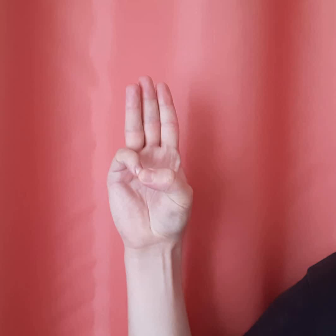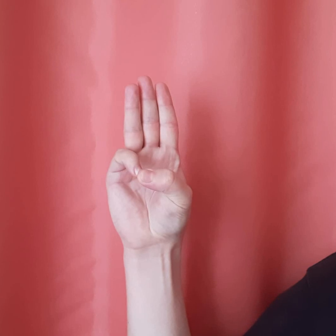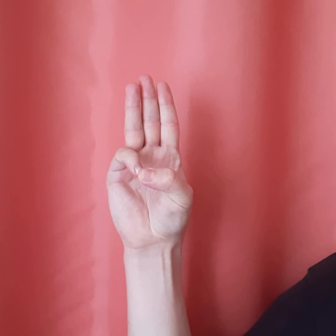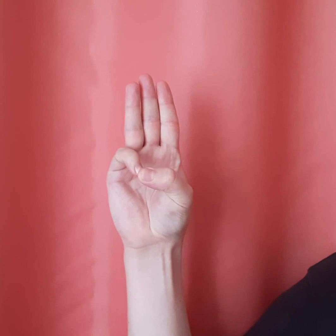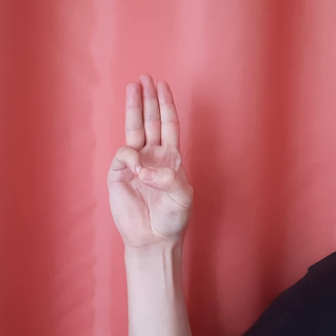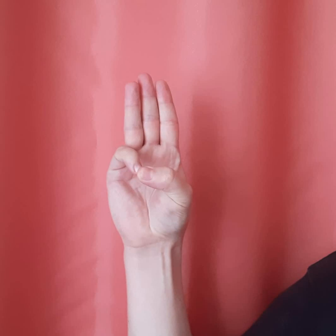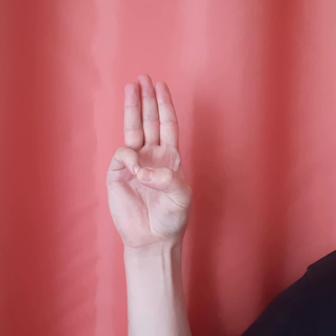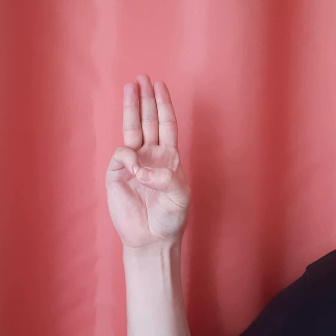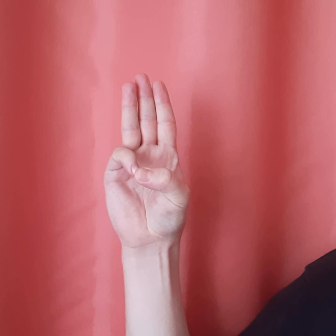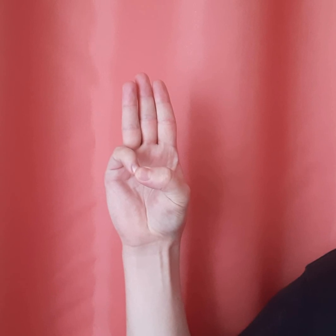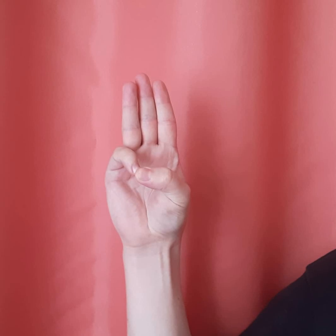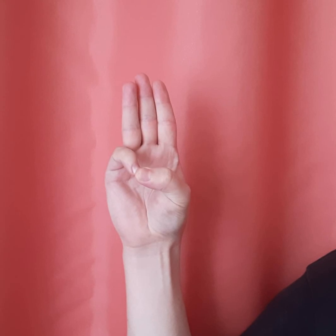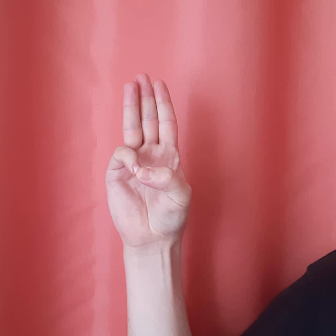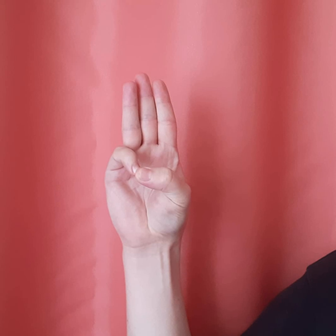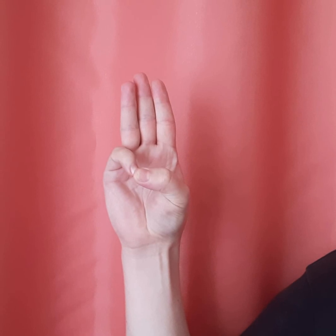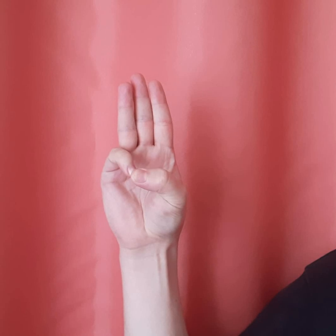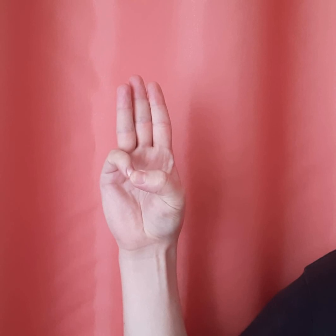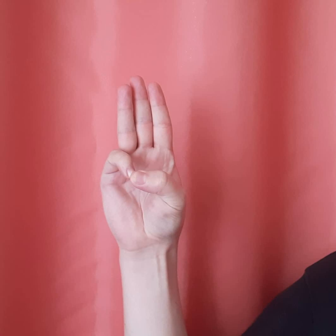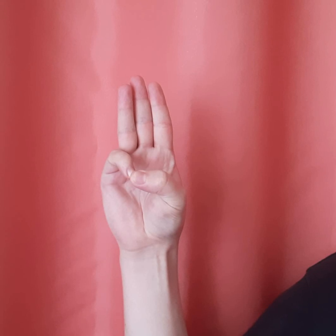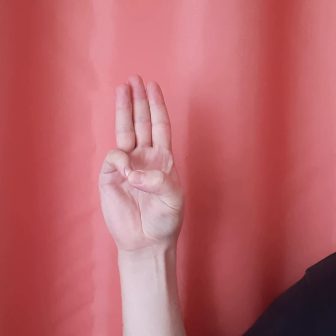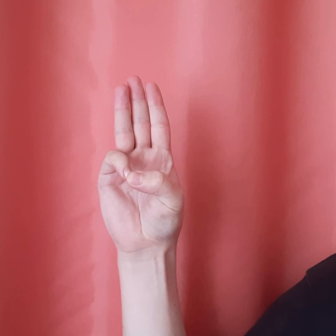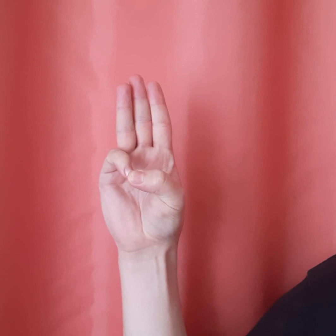Ш